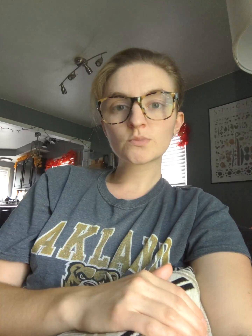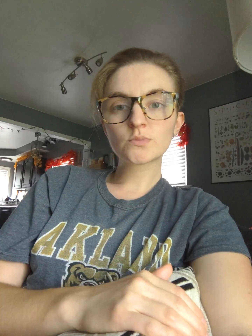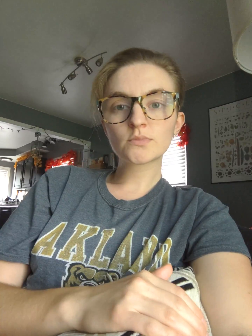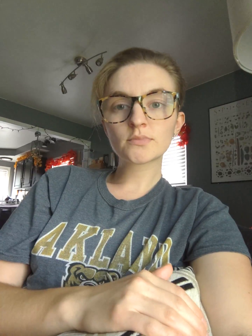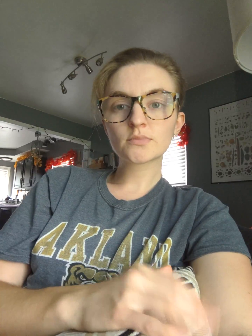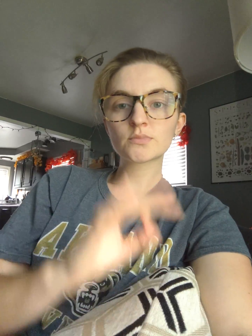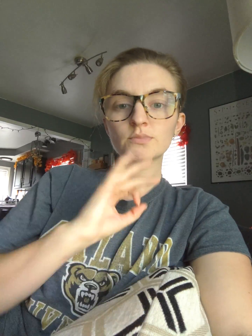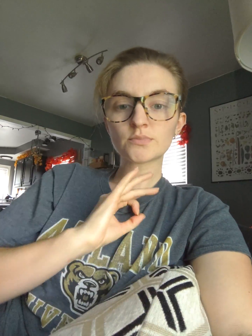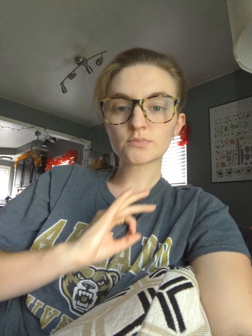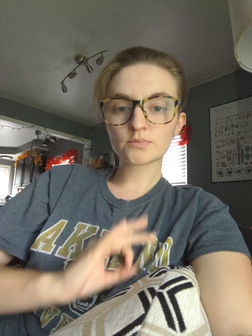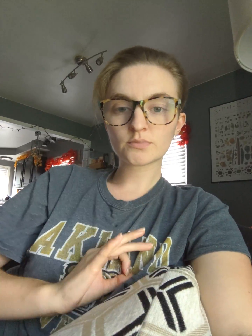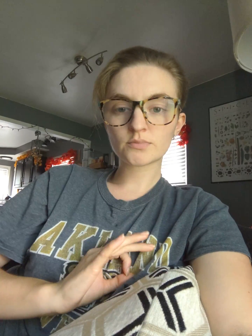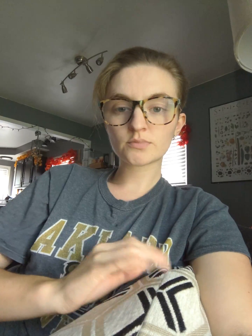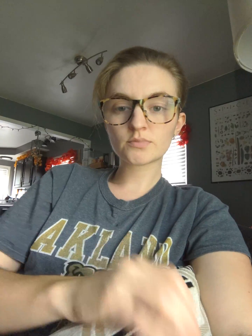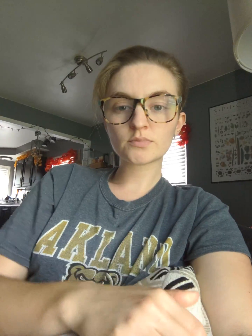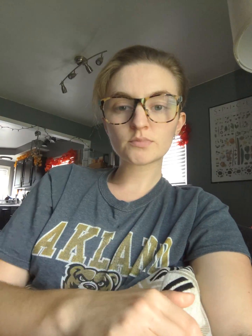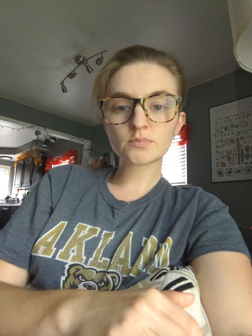button